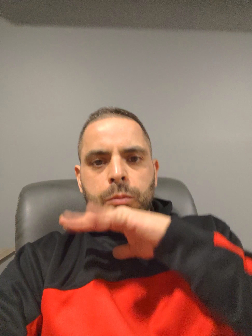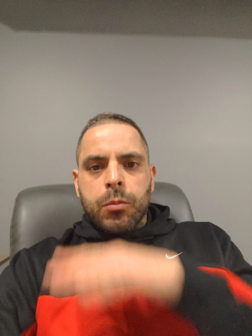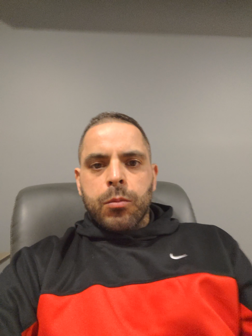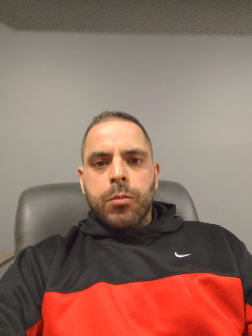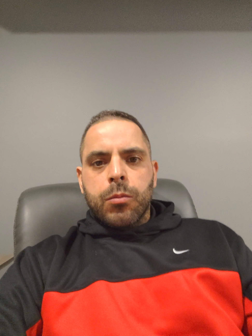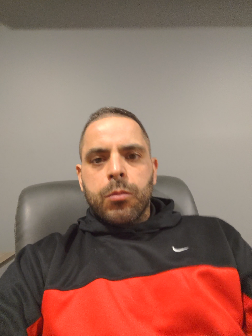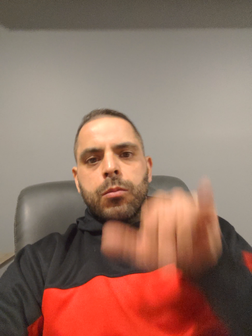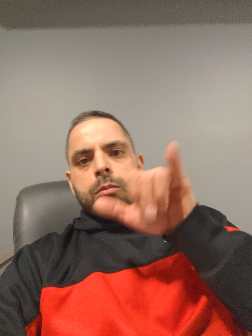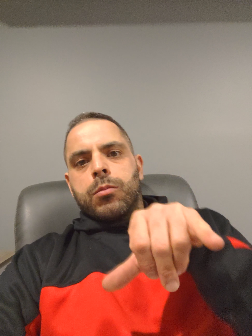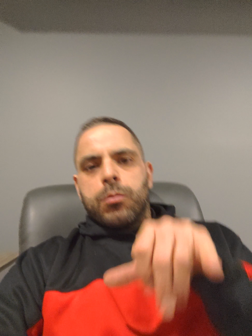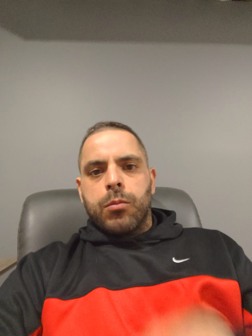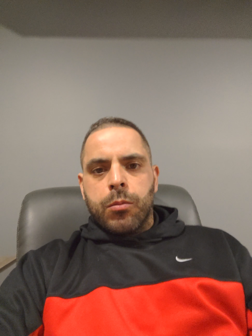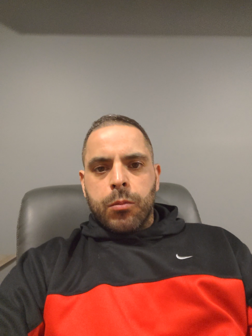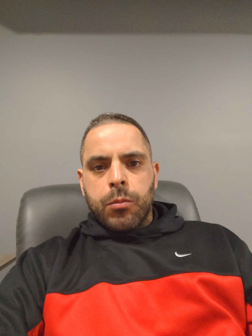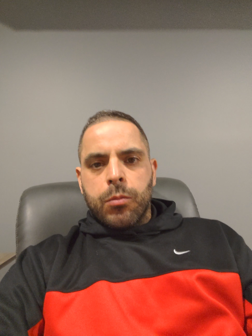that